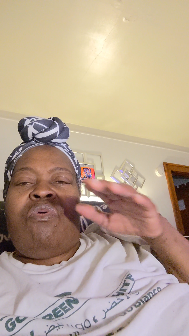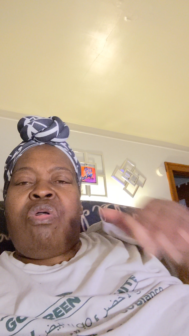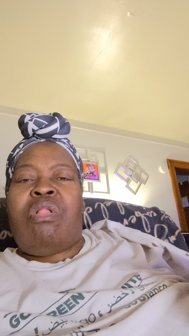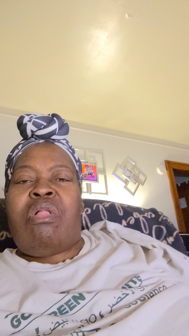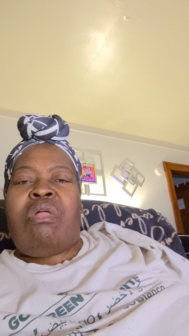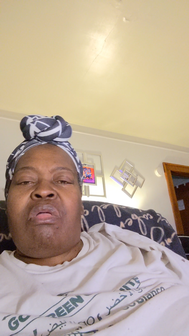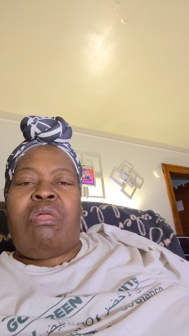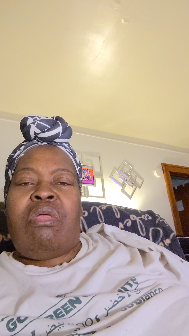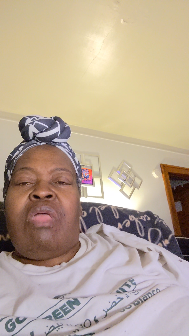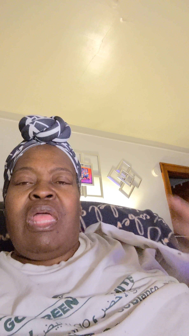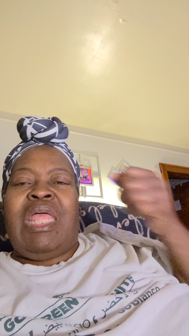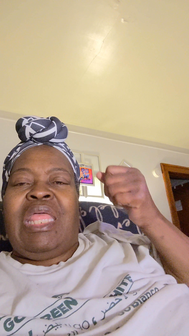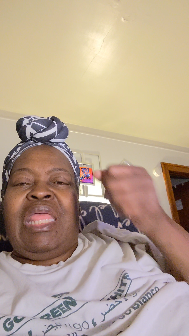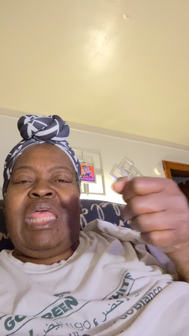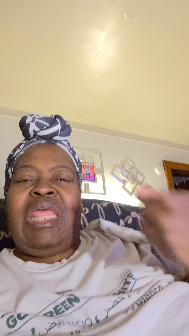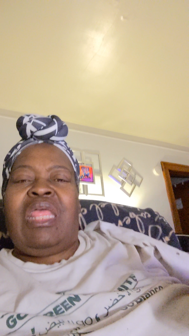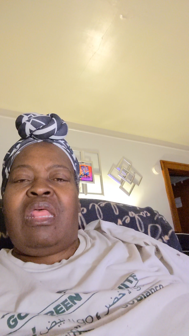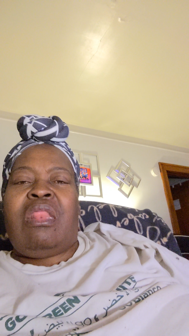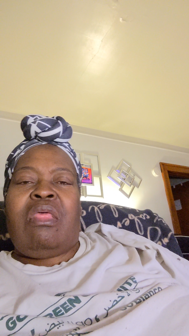hit